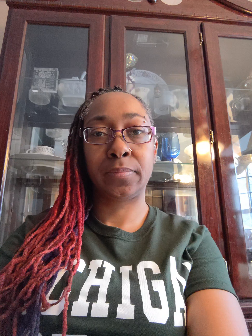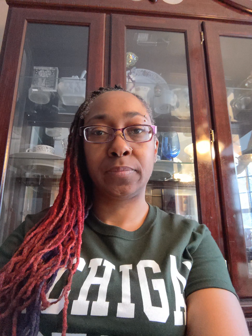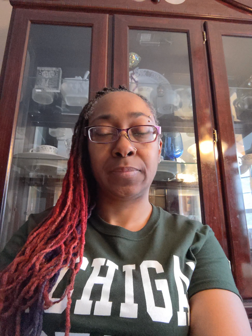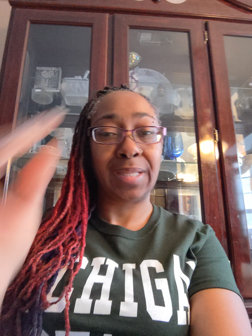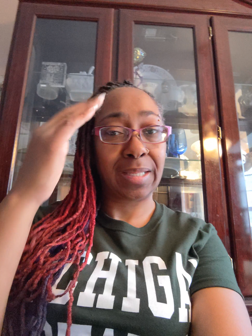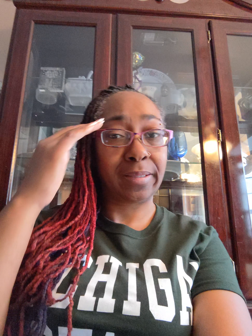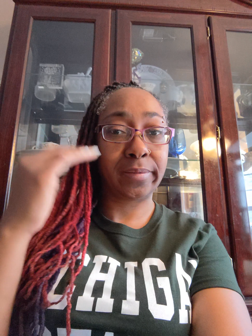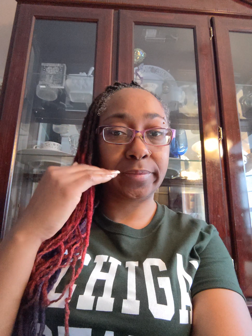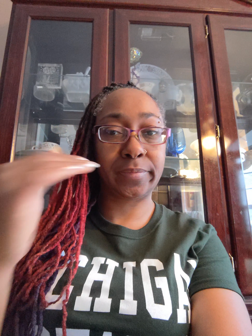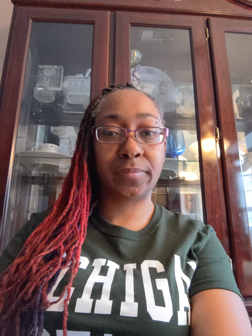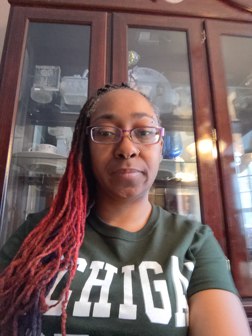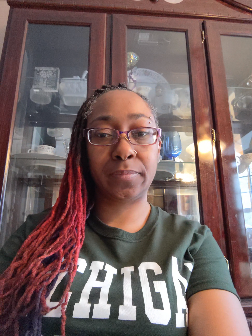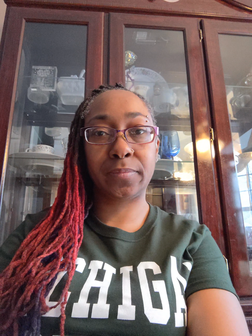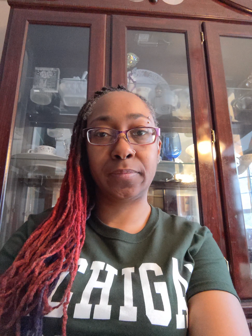head